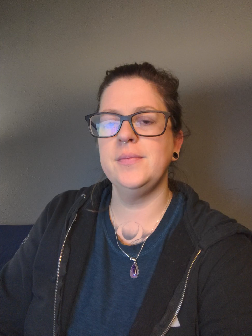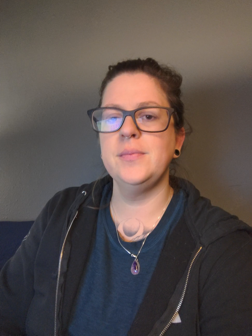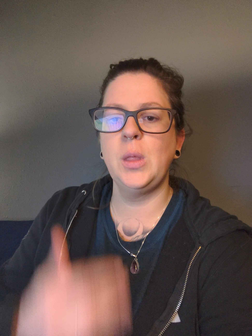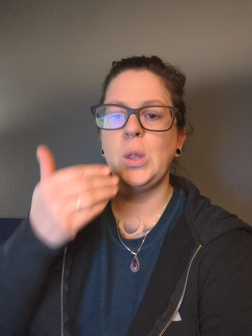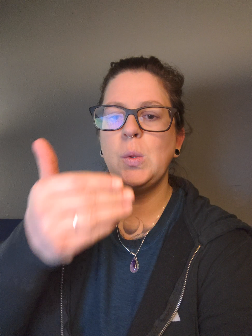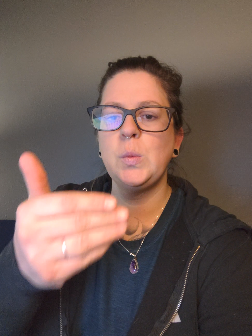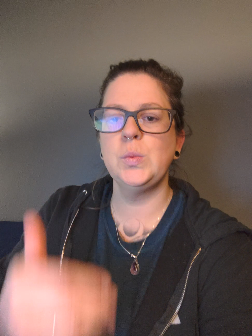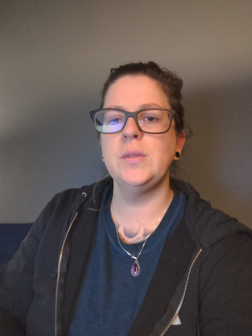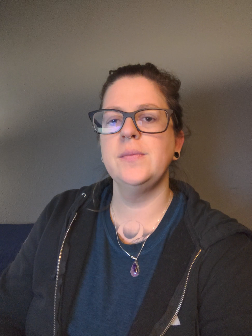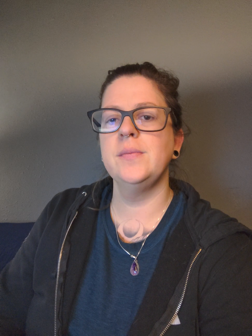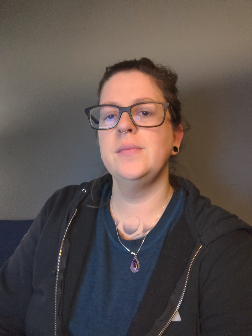close